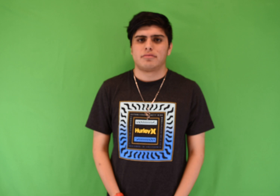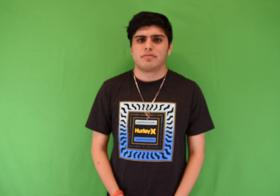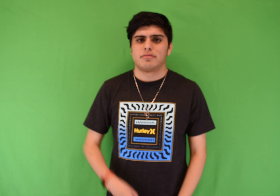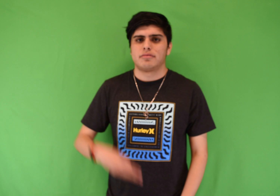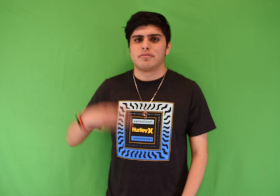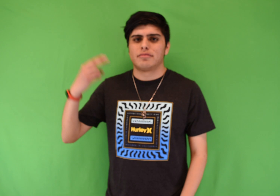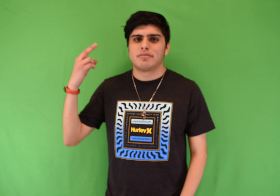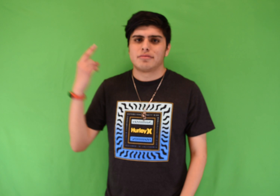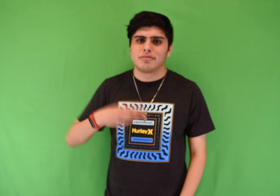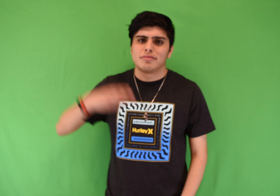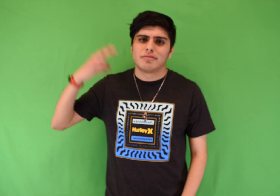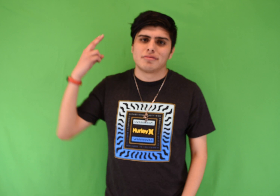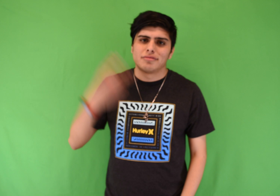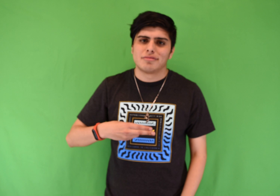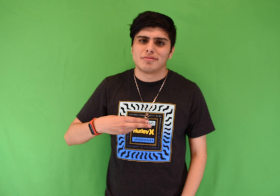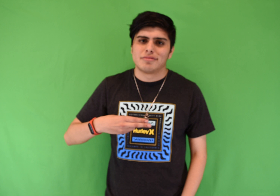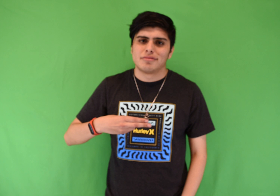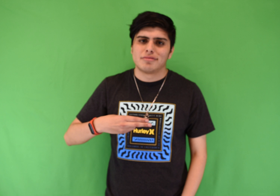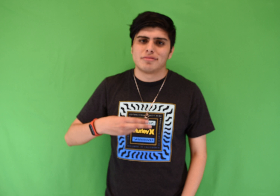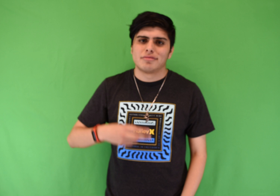necesitar